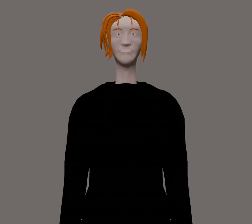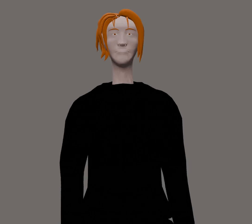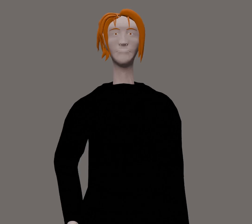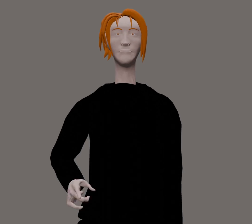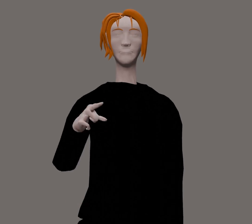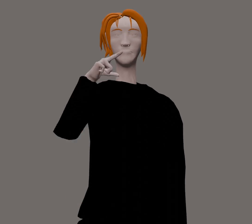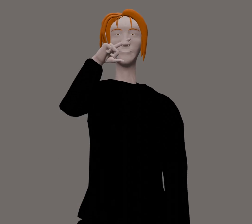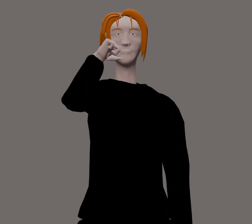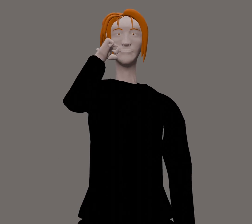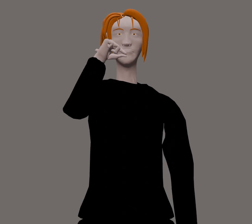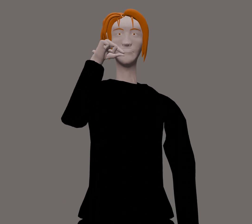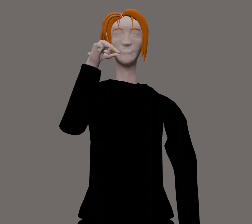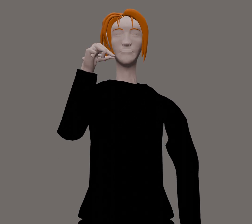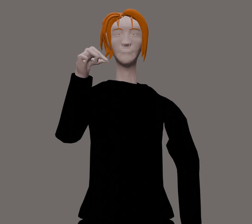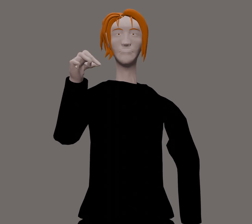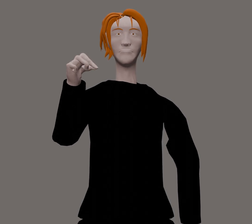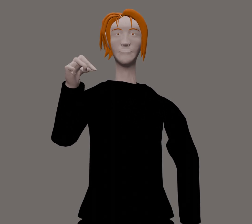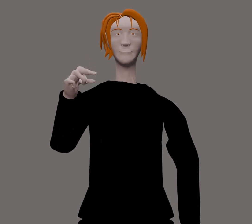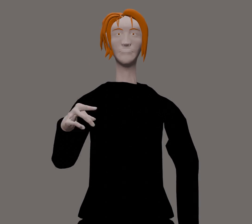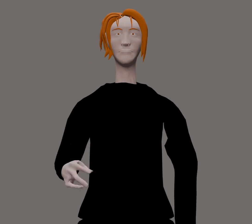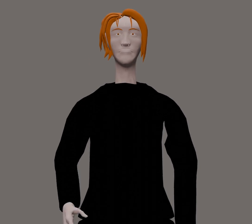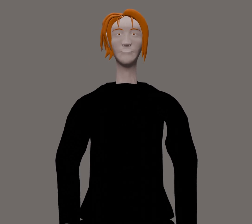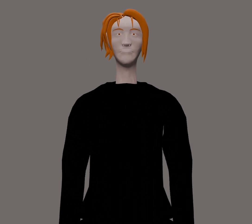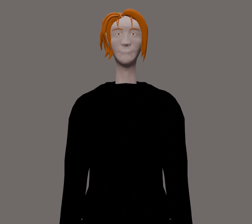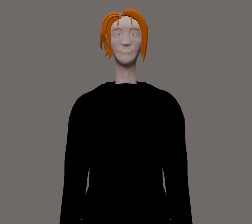Beak